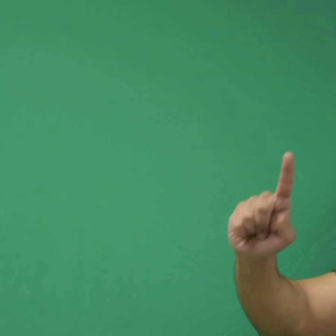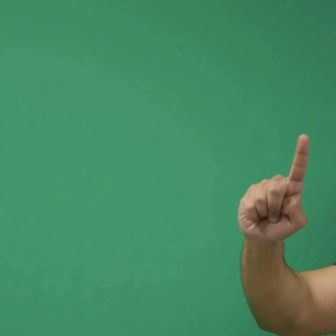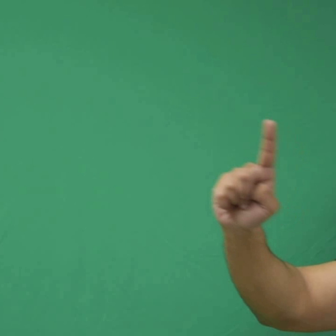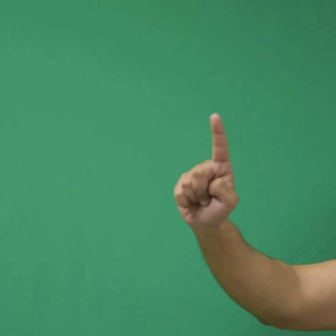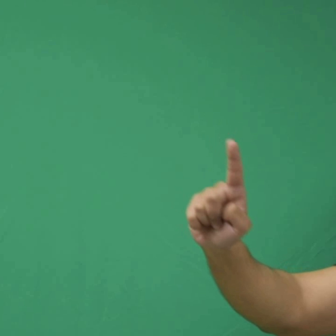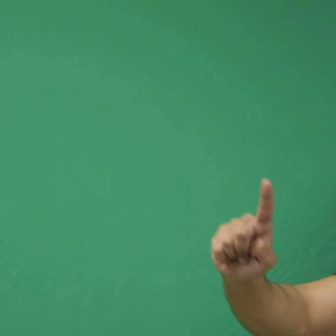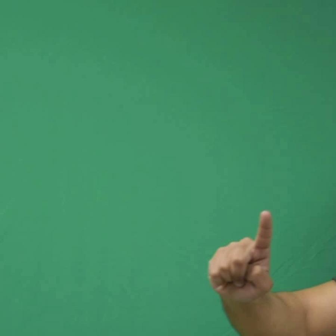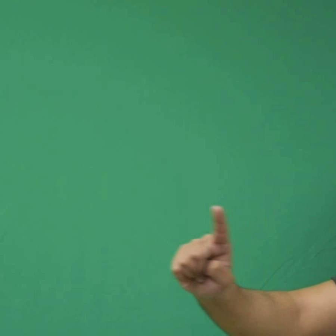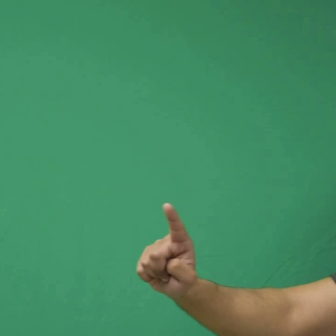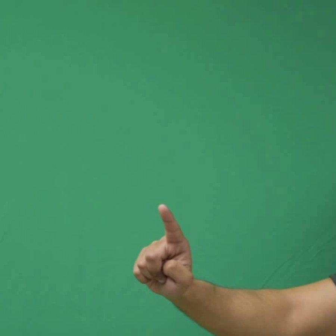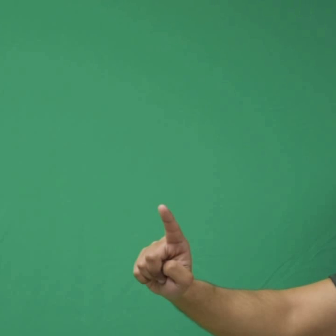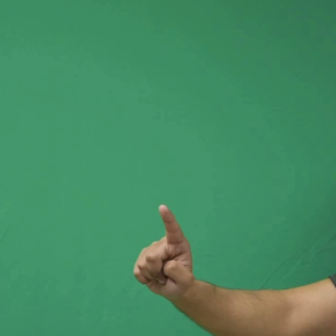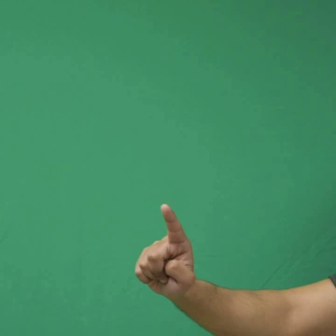Z